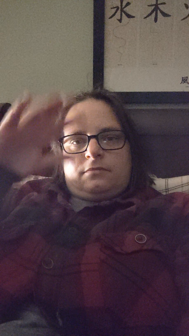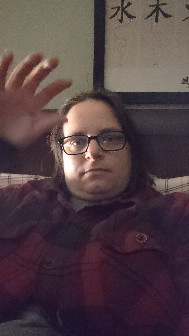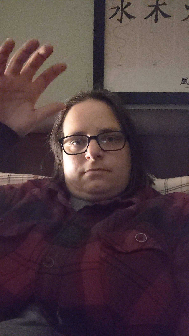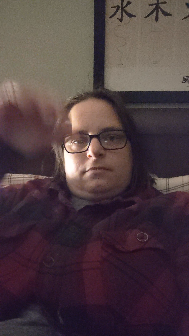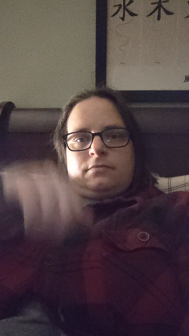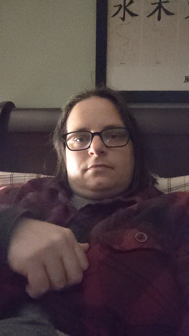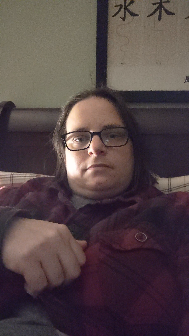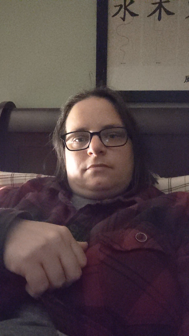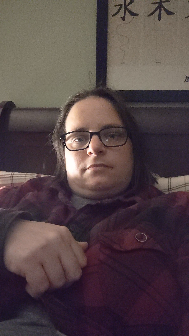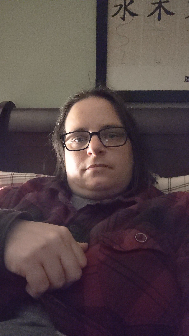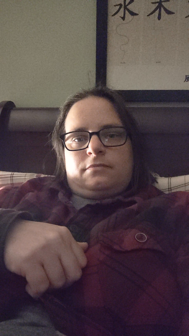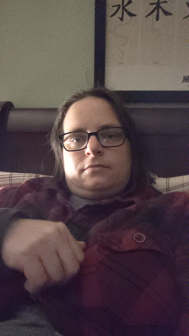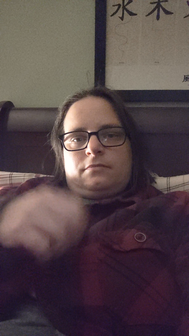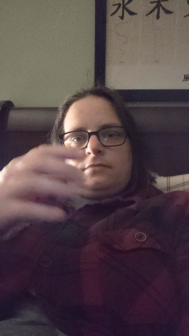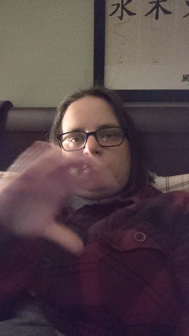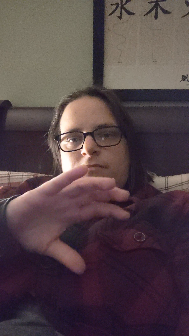pour